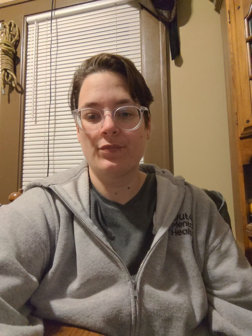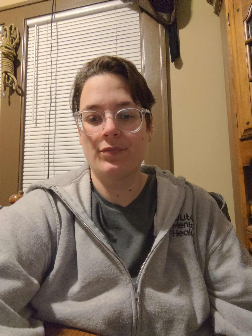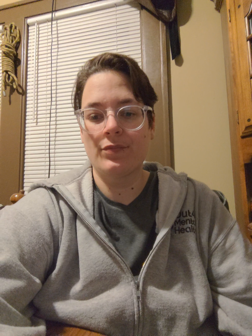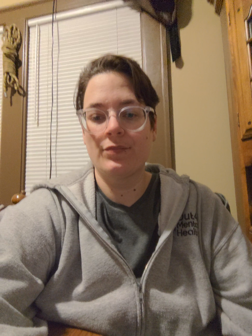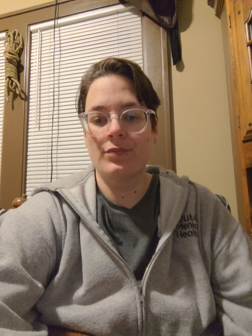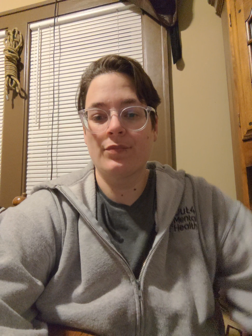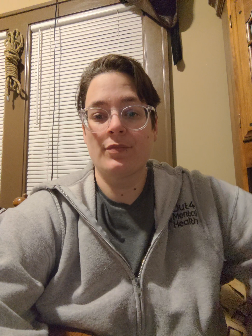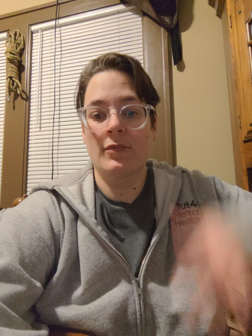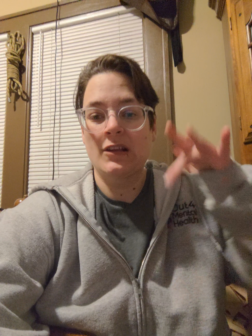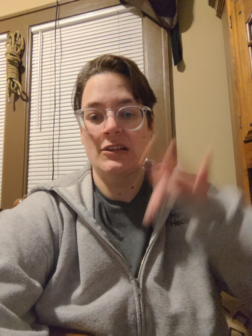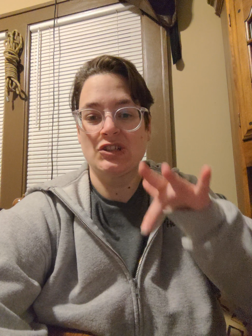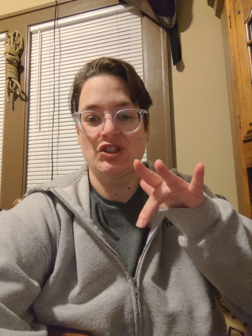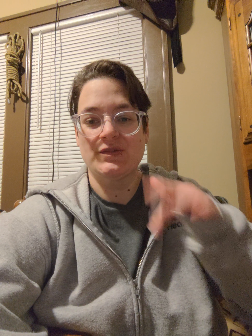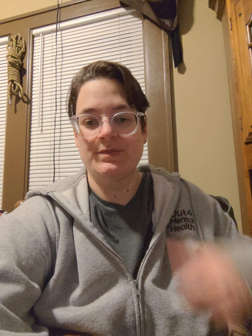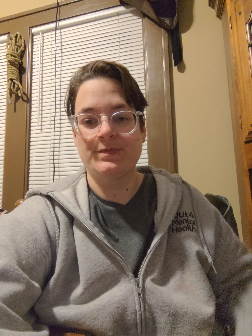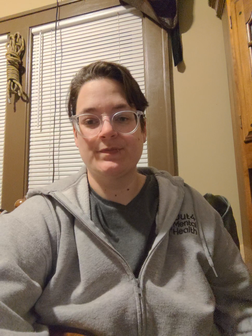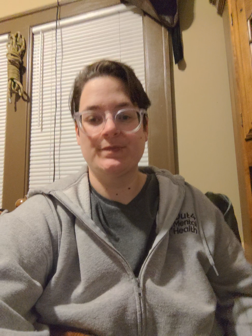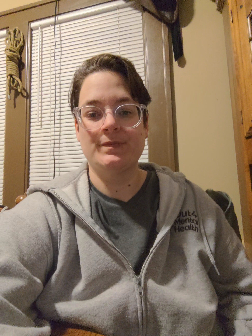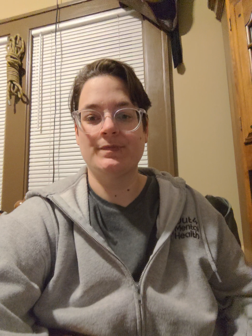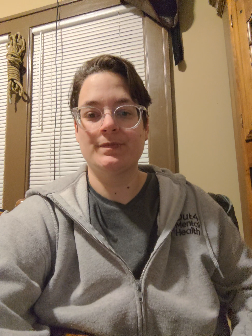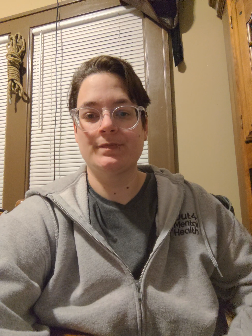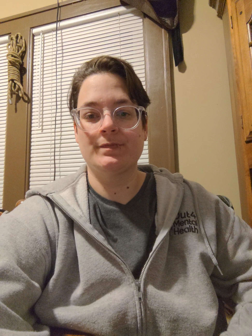touch